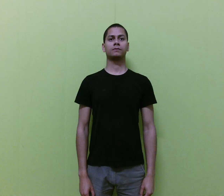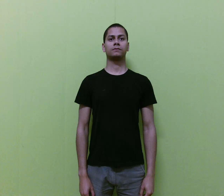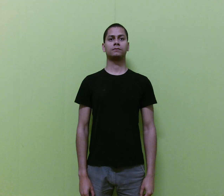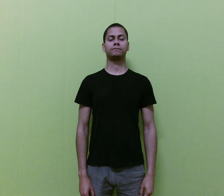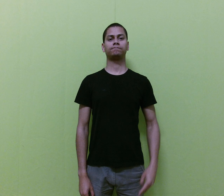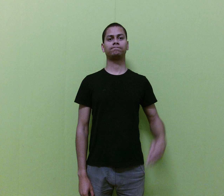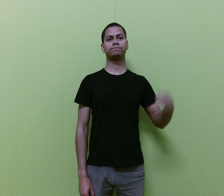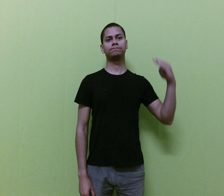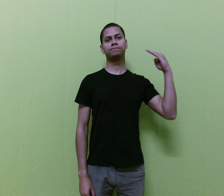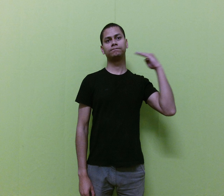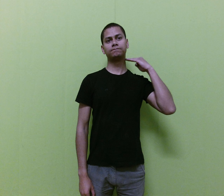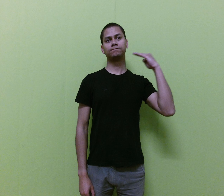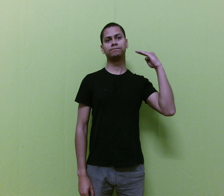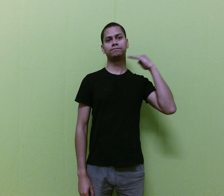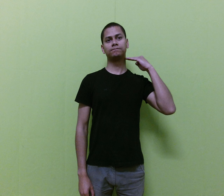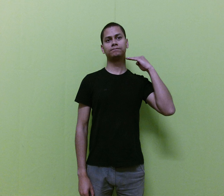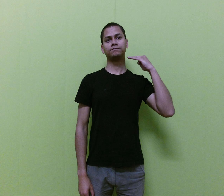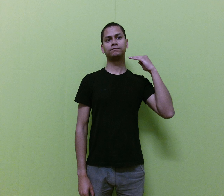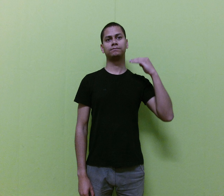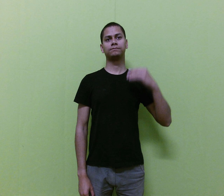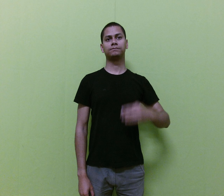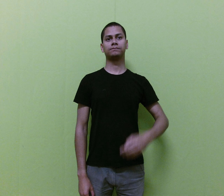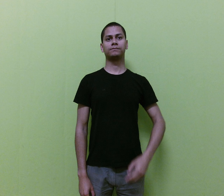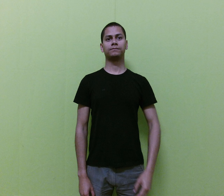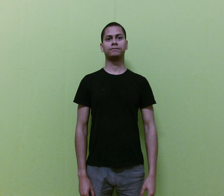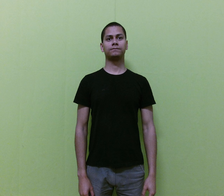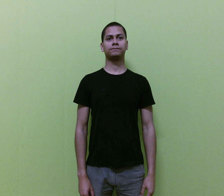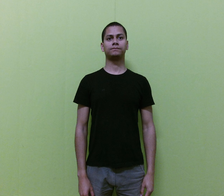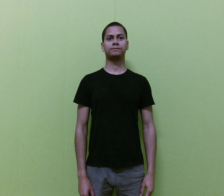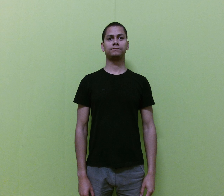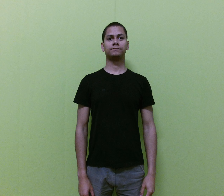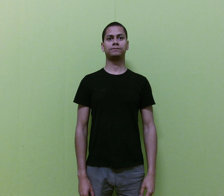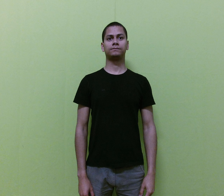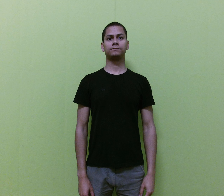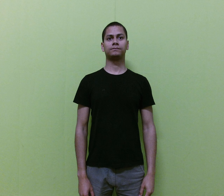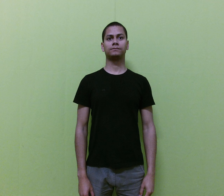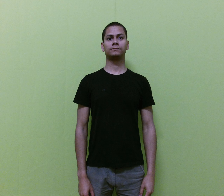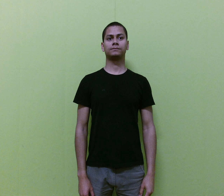banco